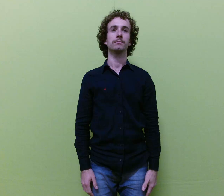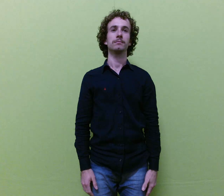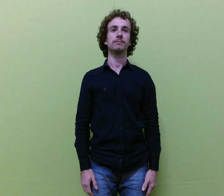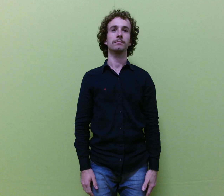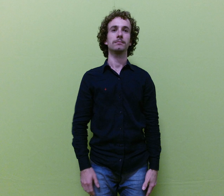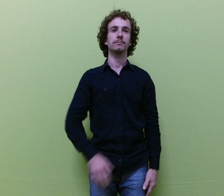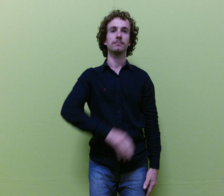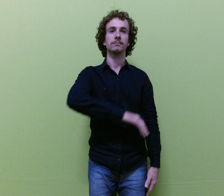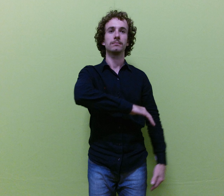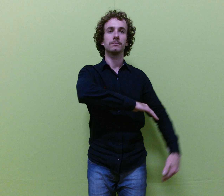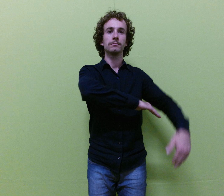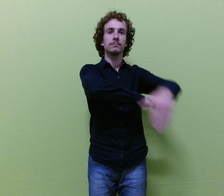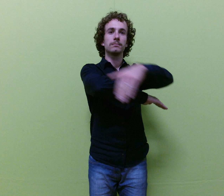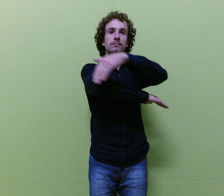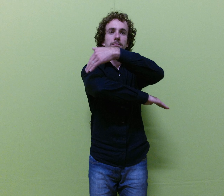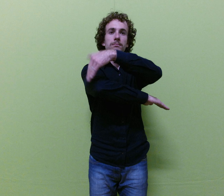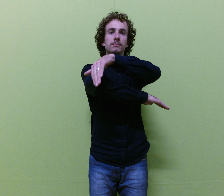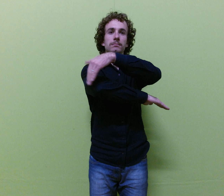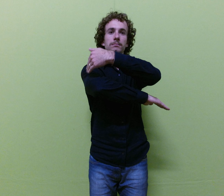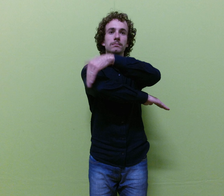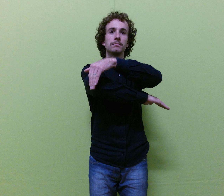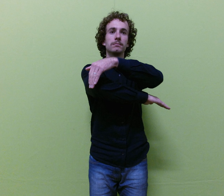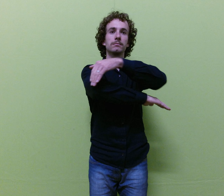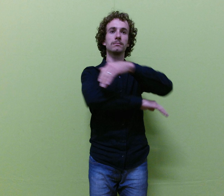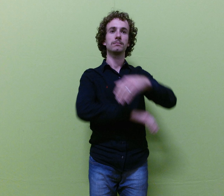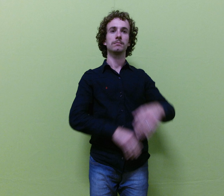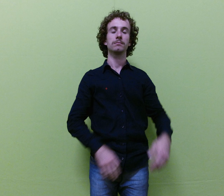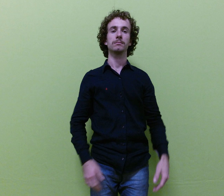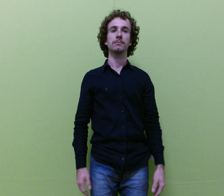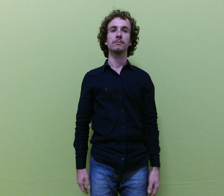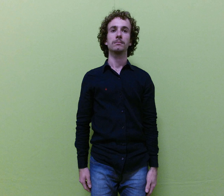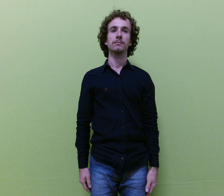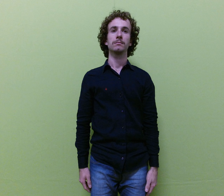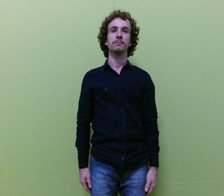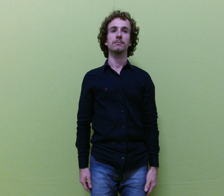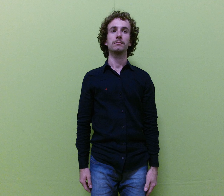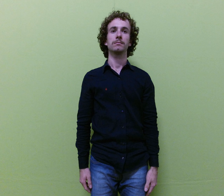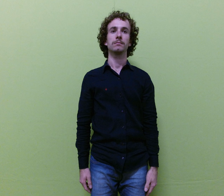esquina